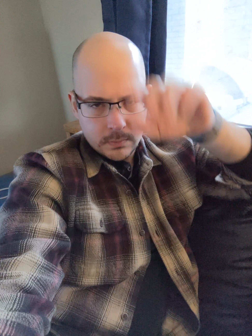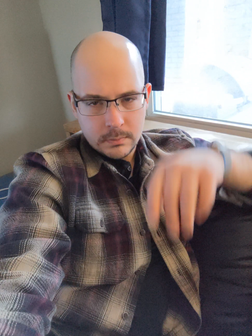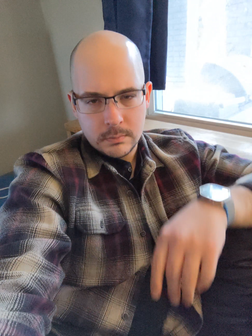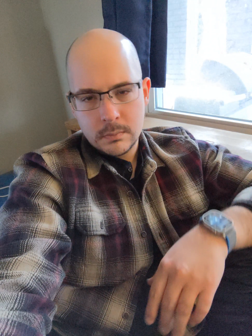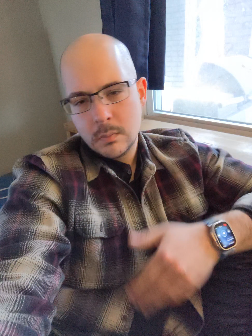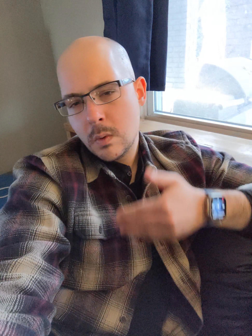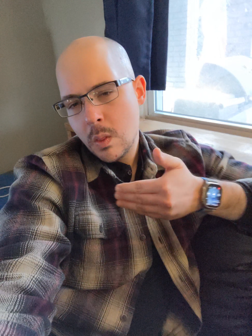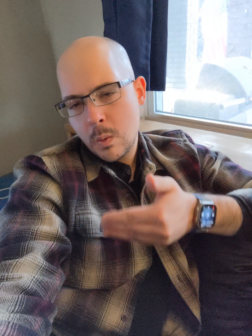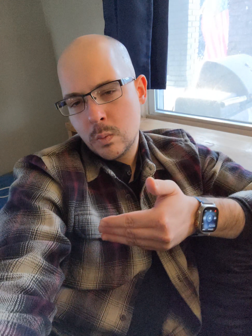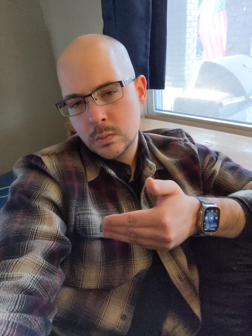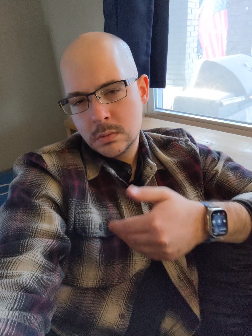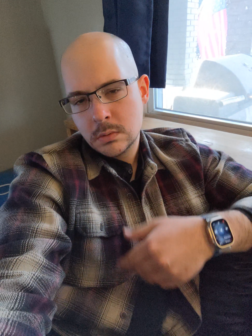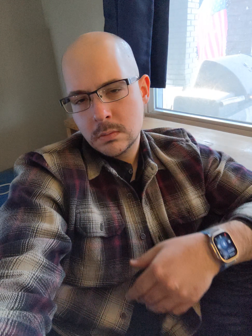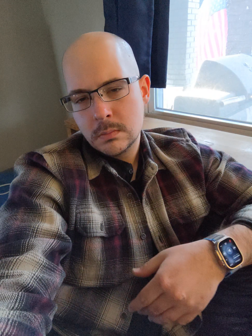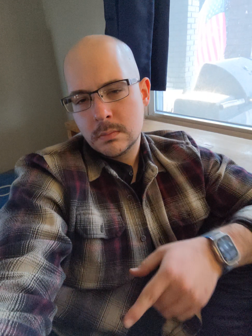close